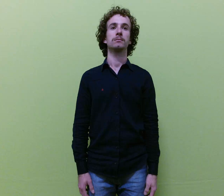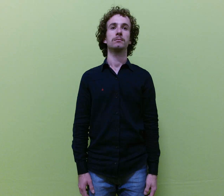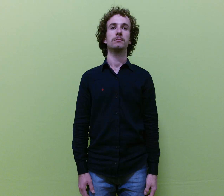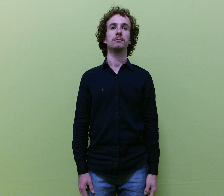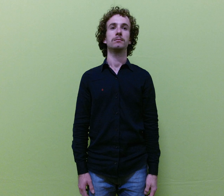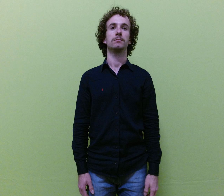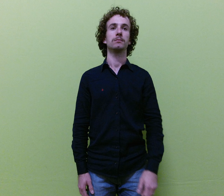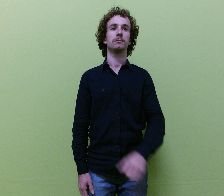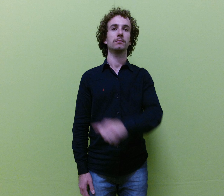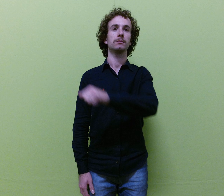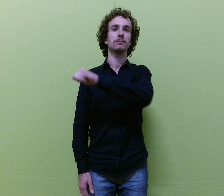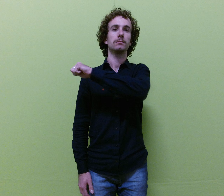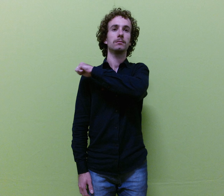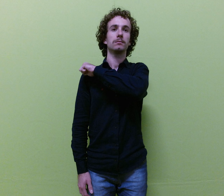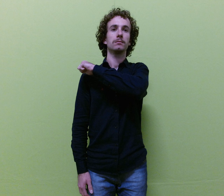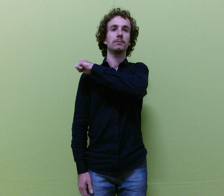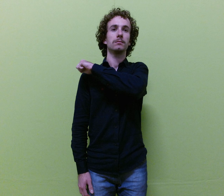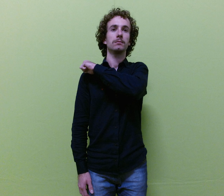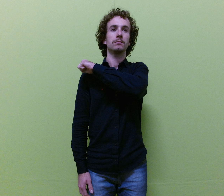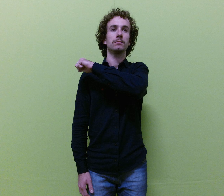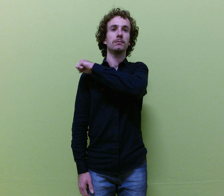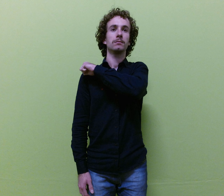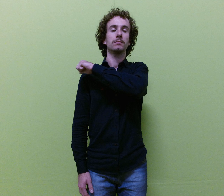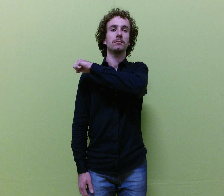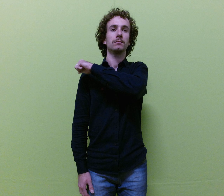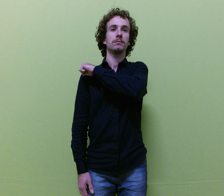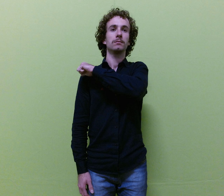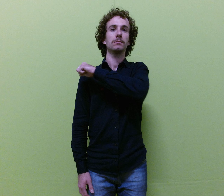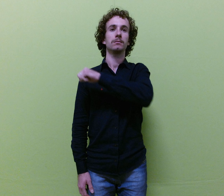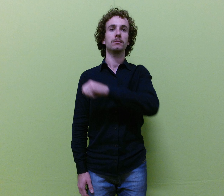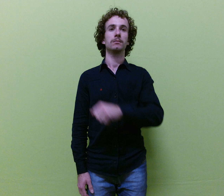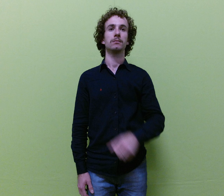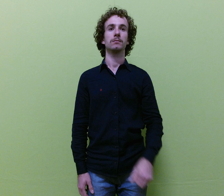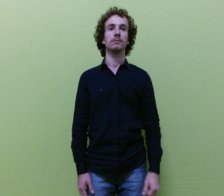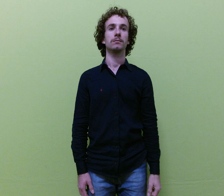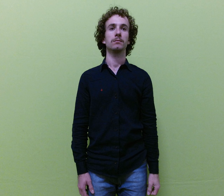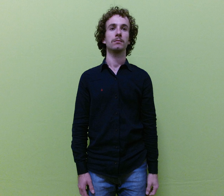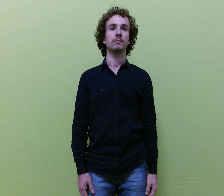aluno